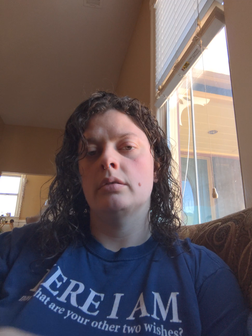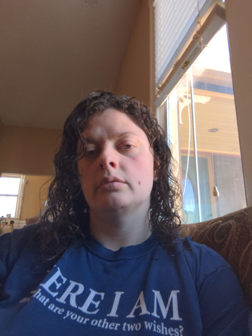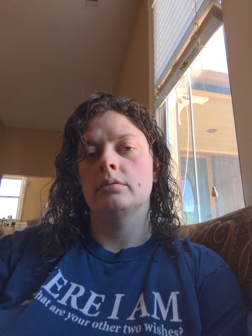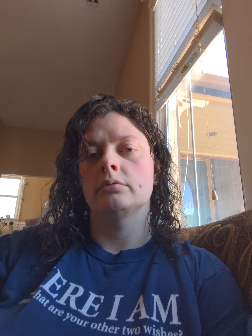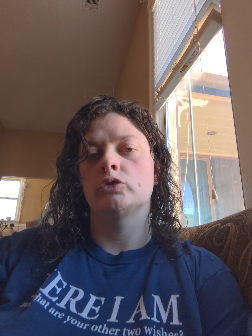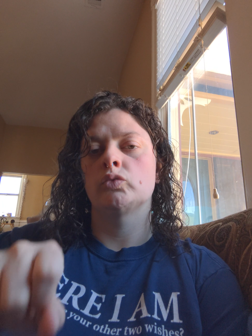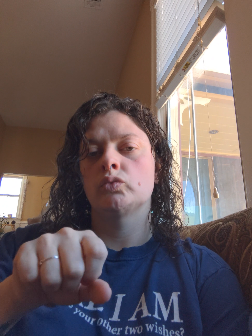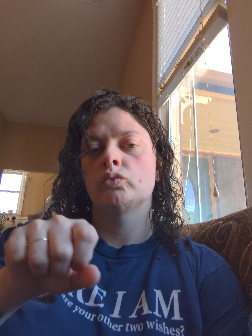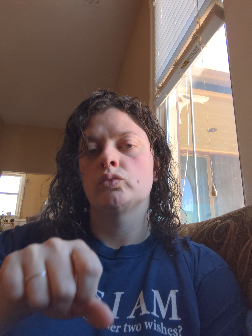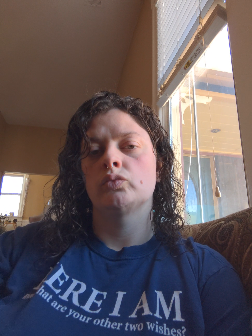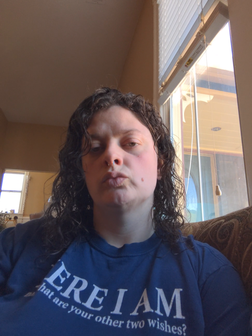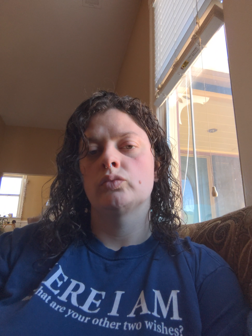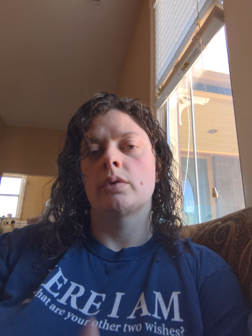shoe